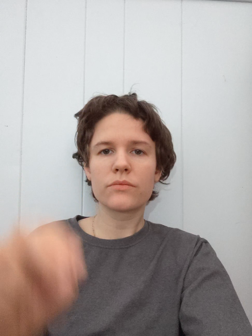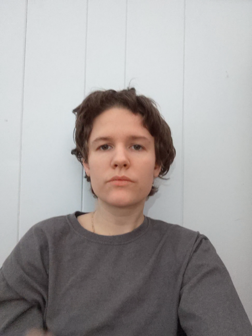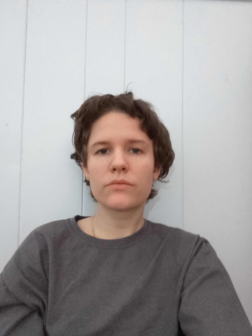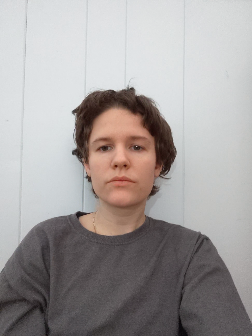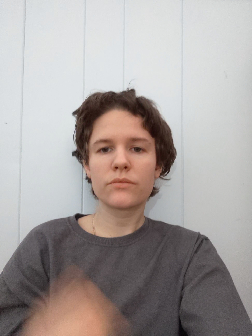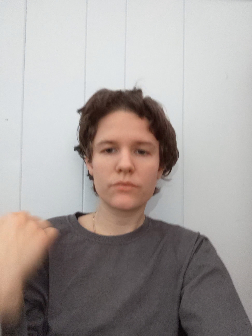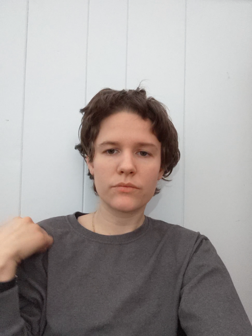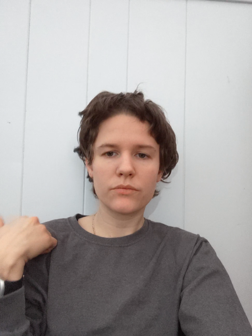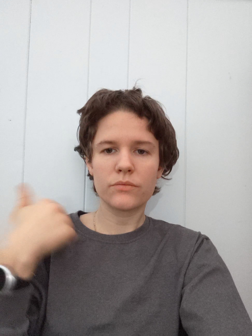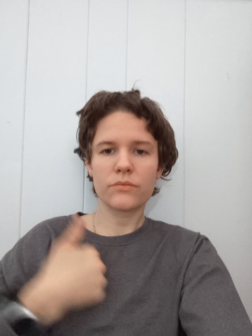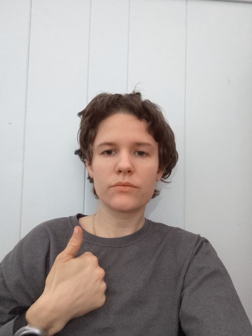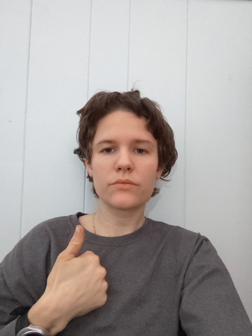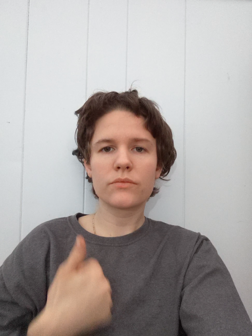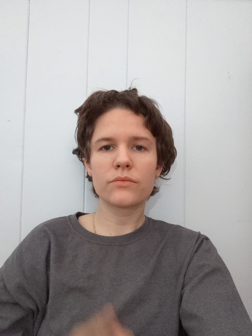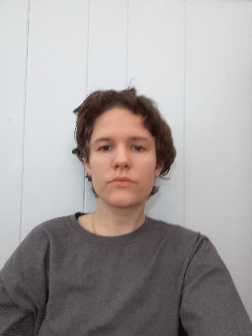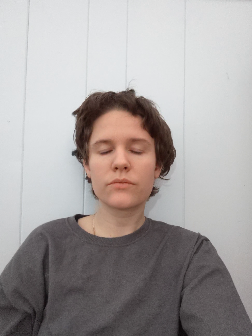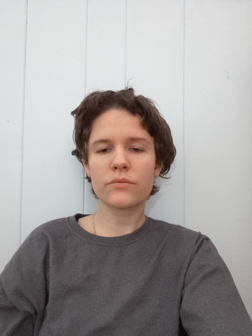jacket